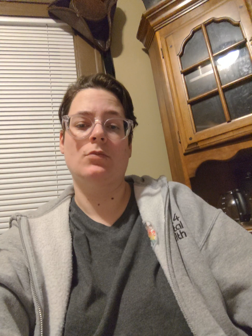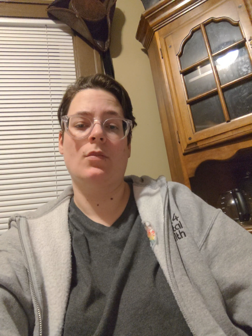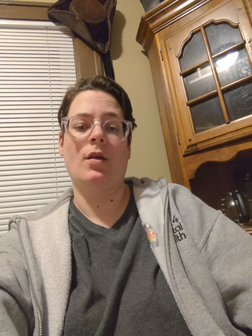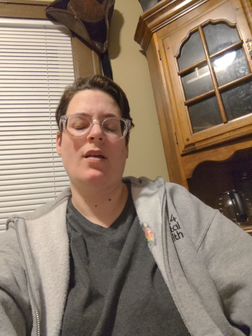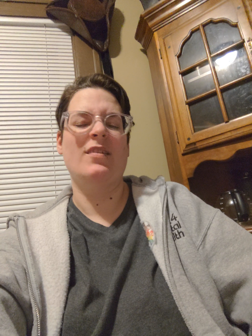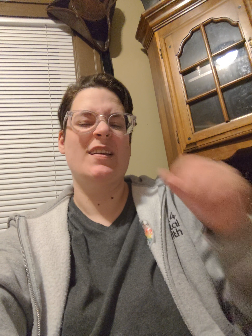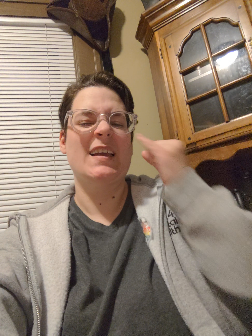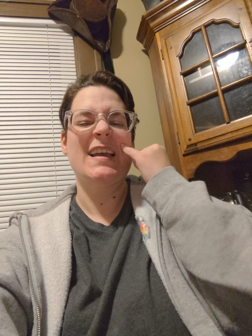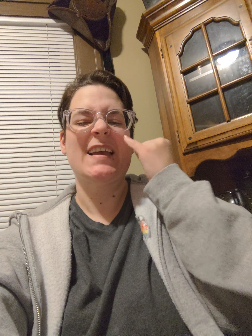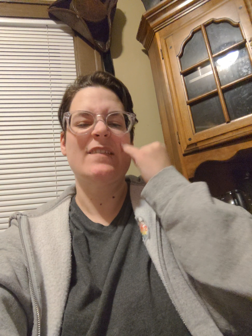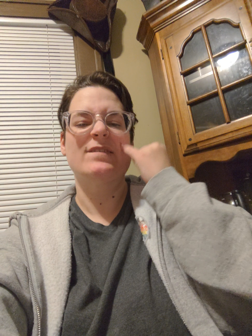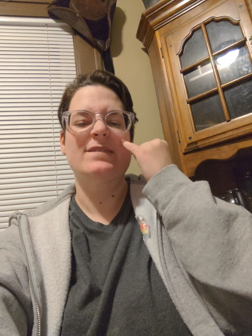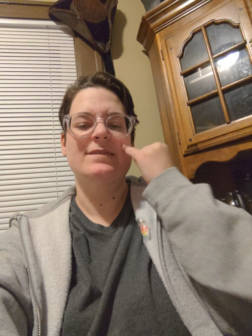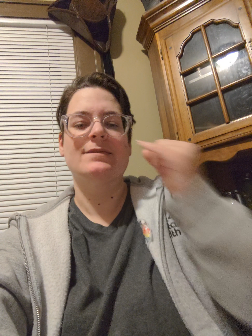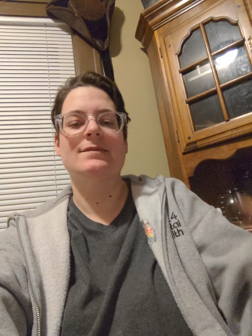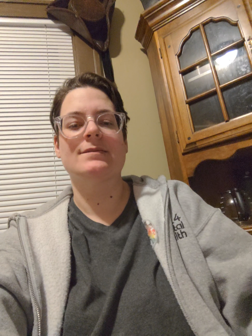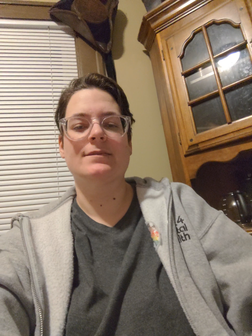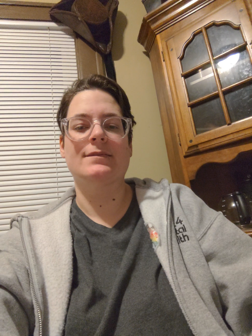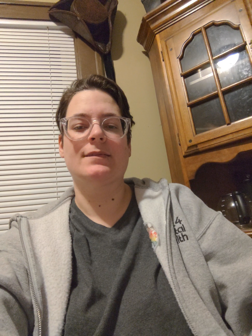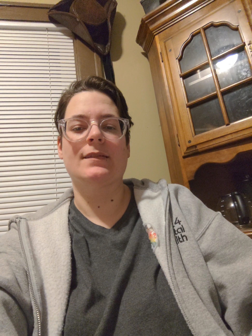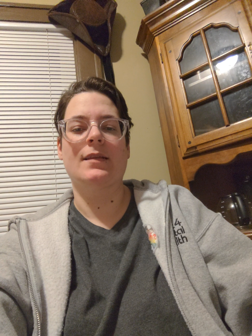if